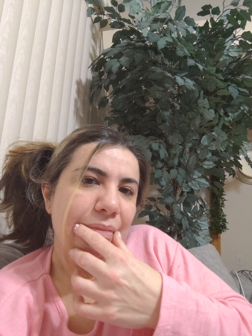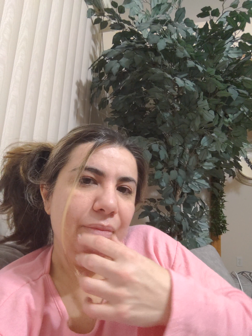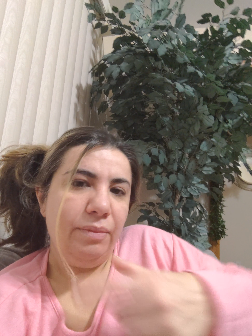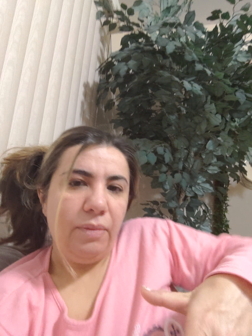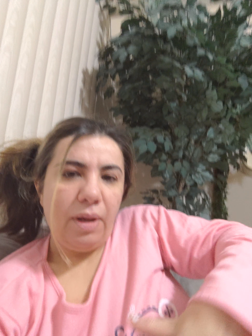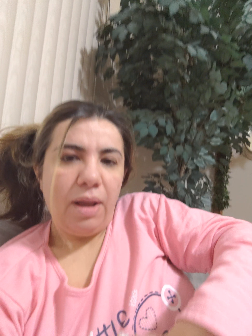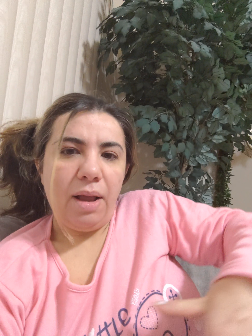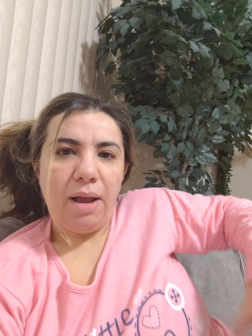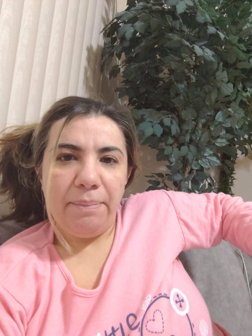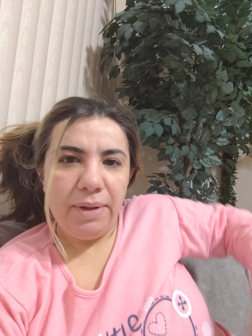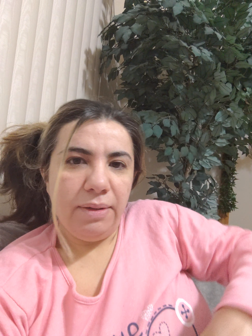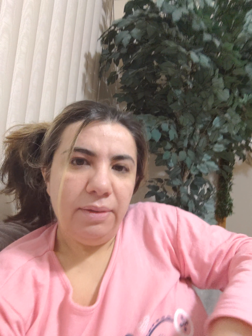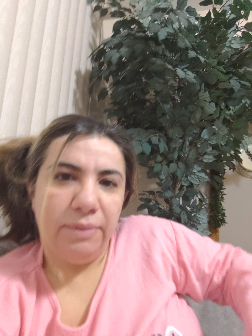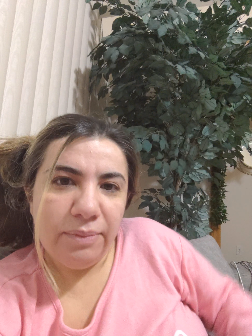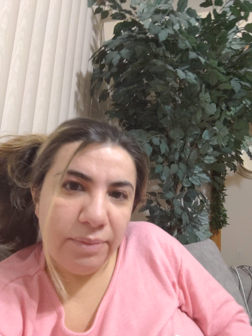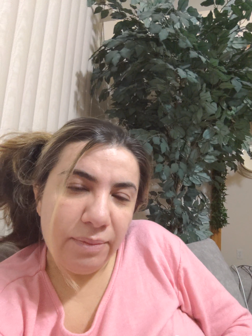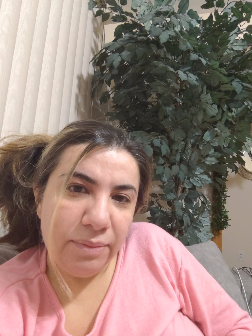underwear